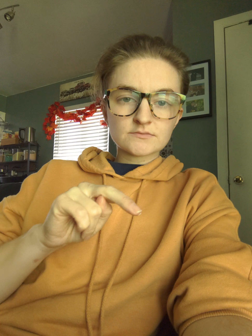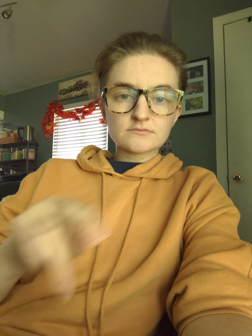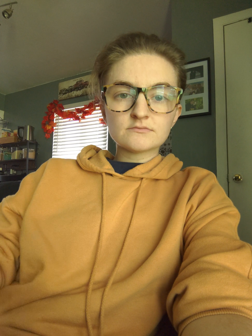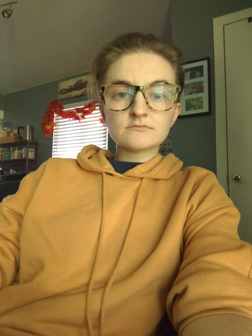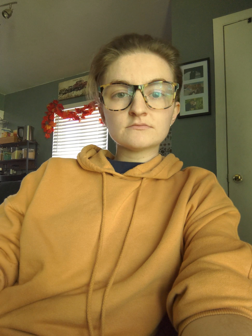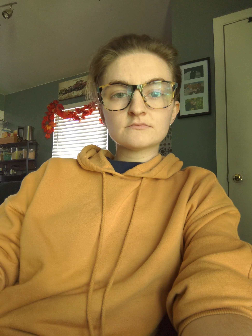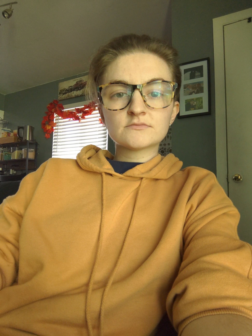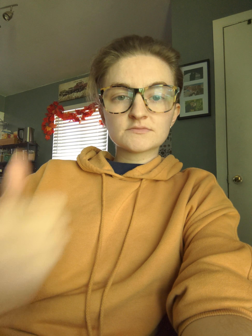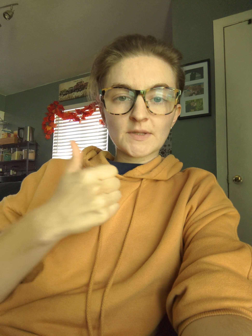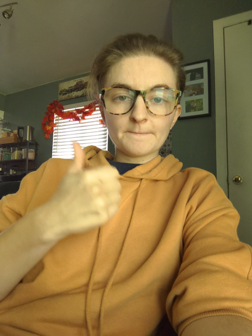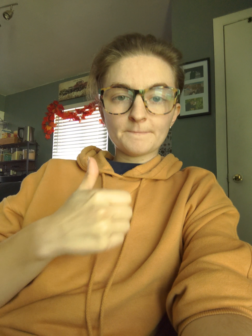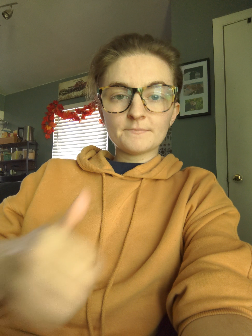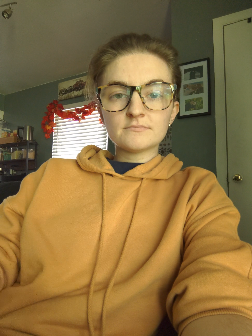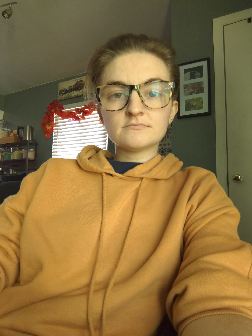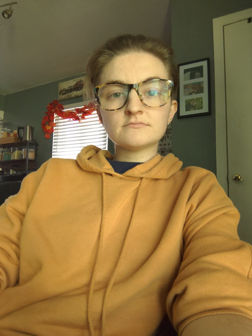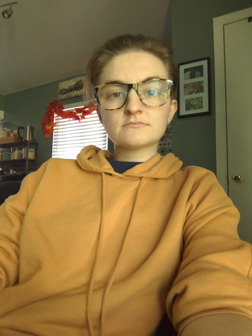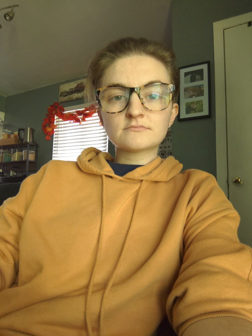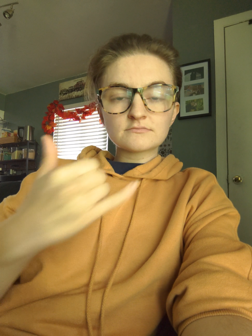game